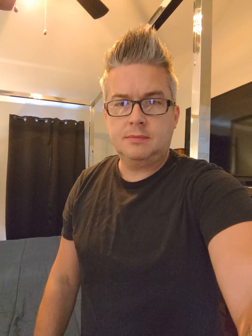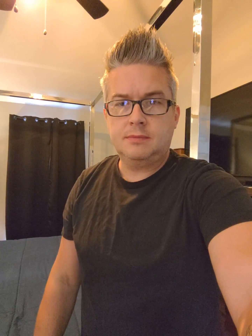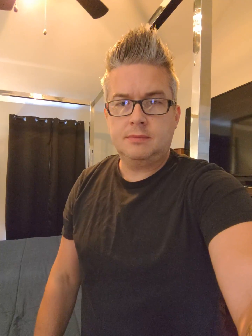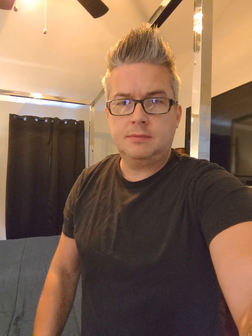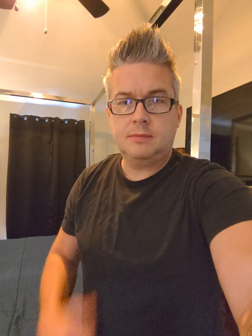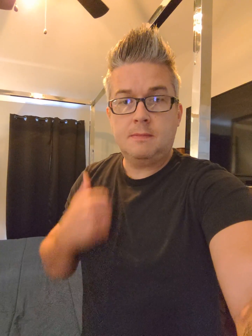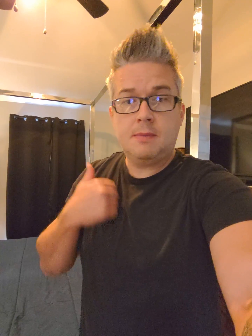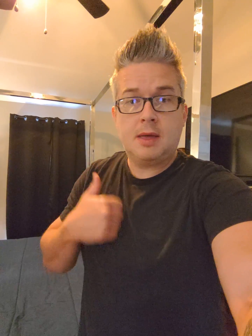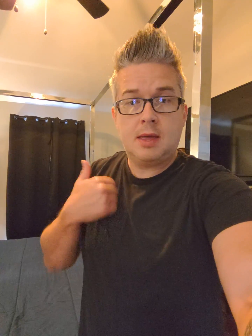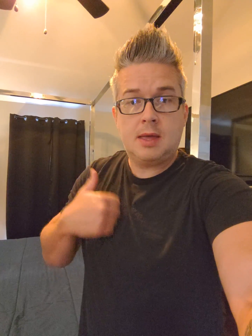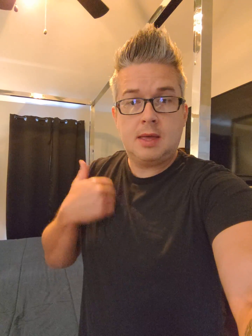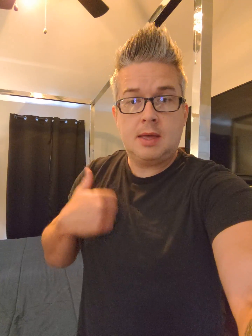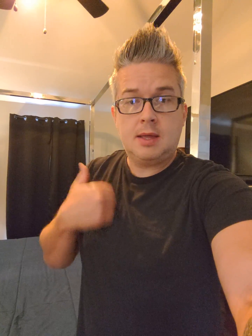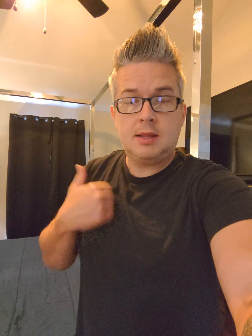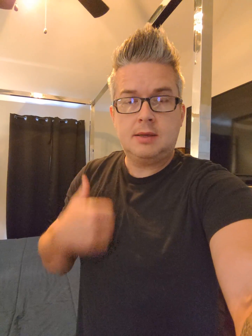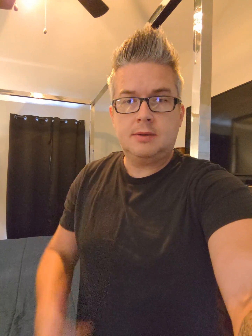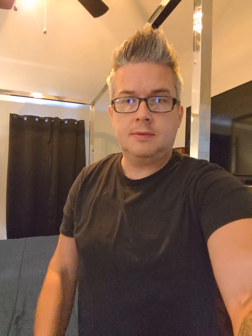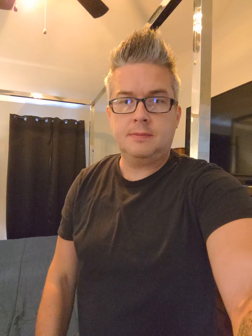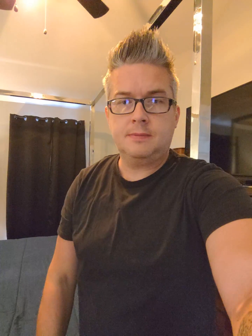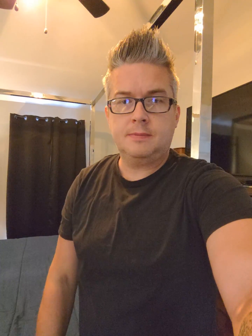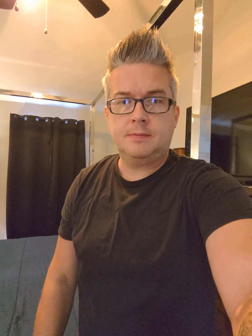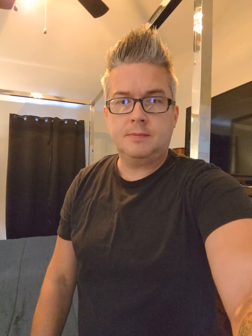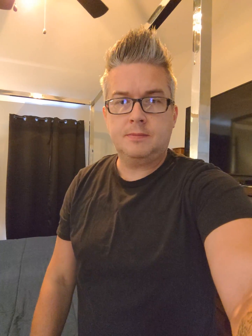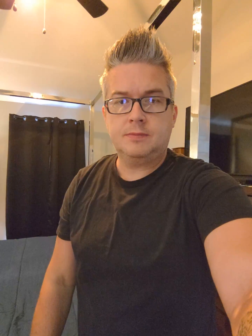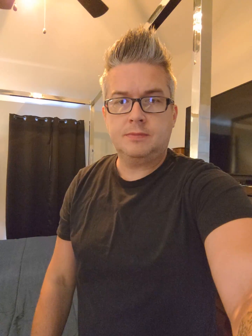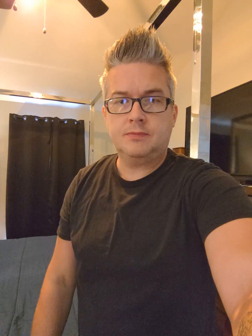bathtub